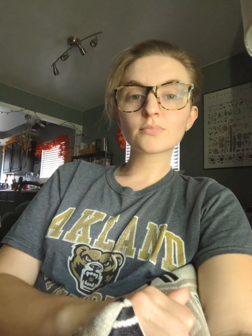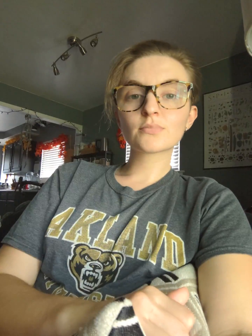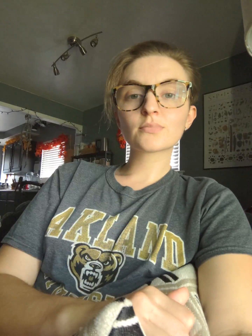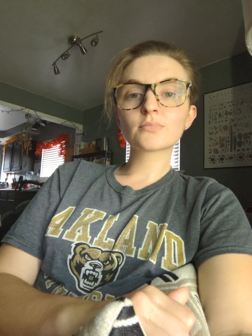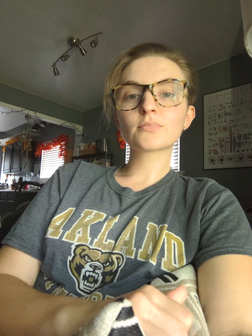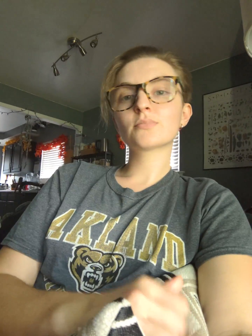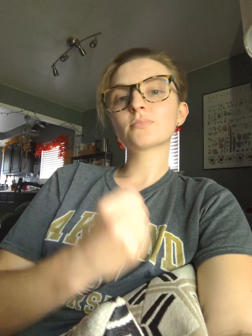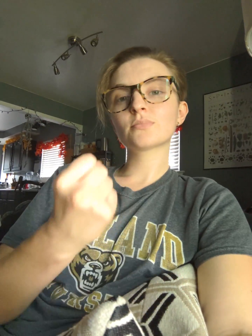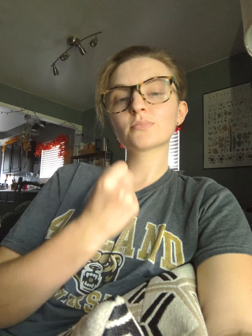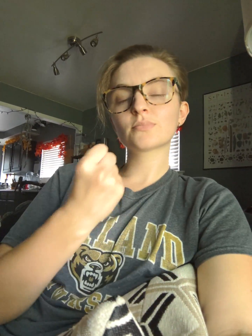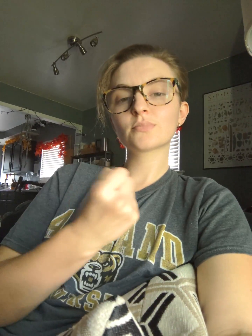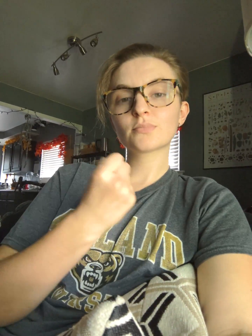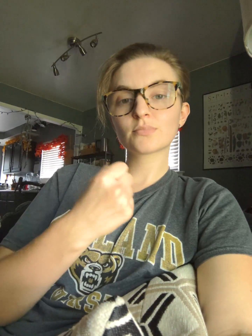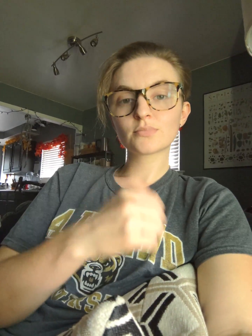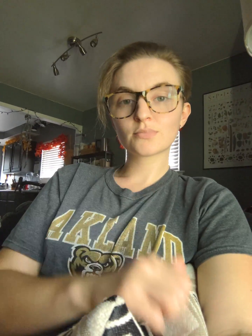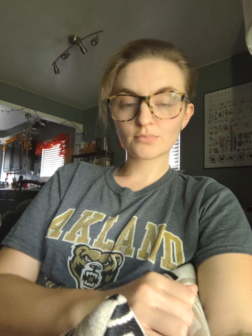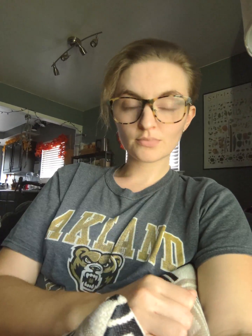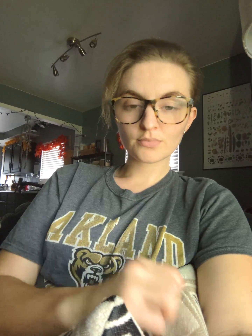hold